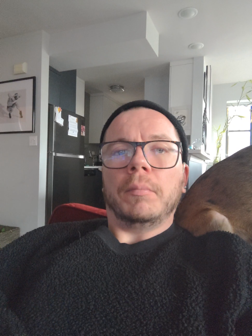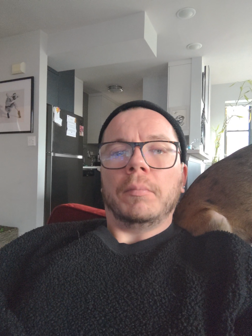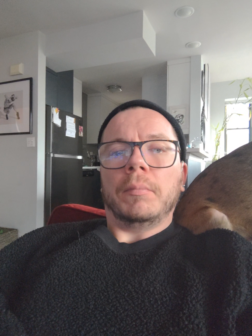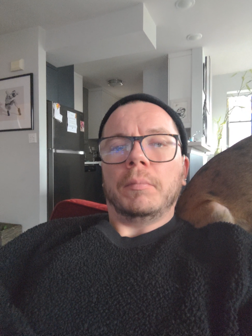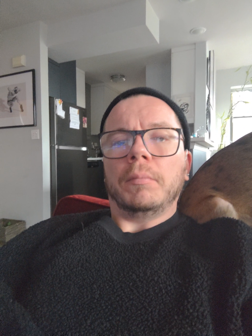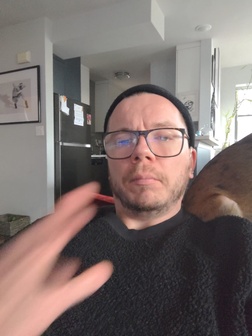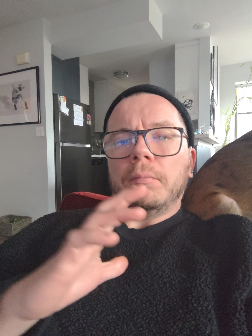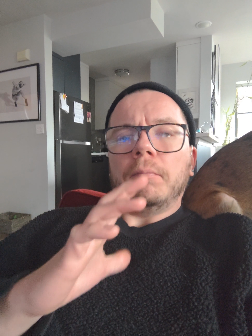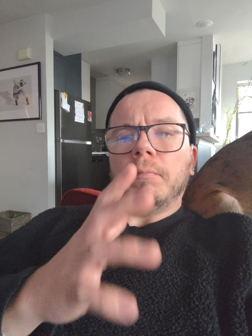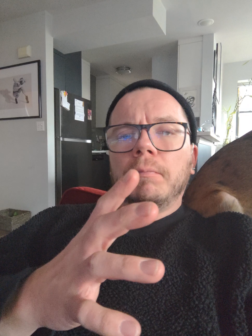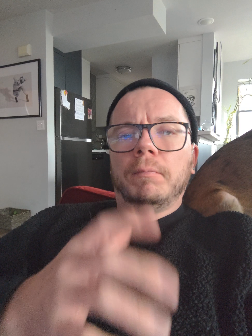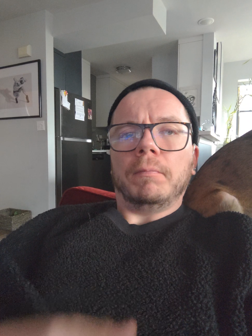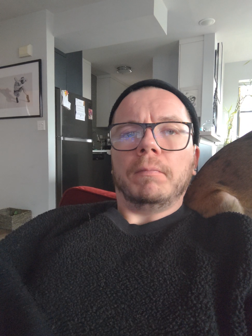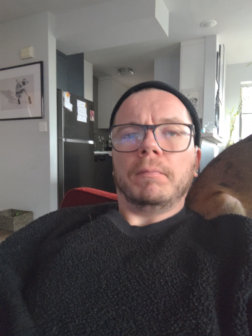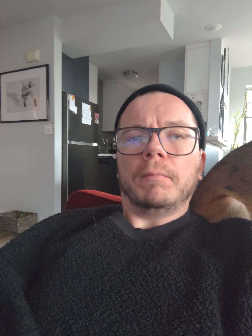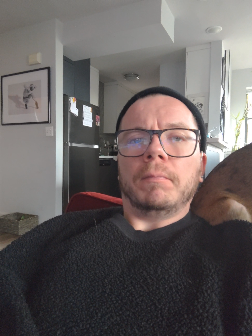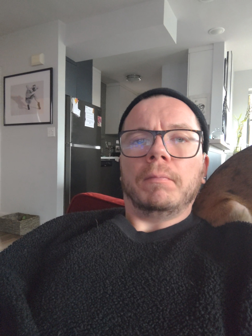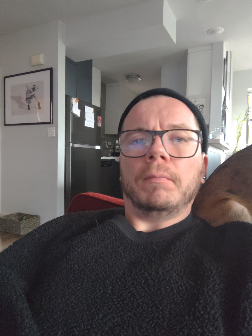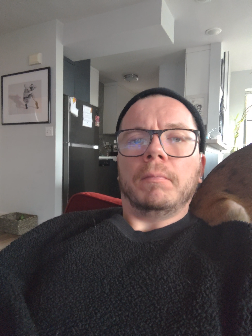fine